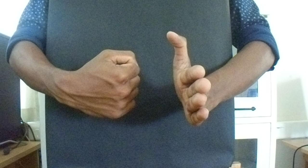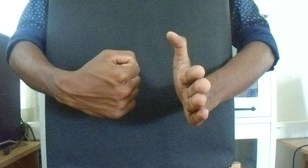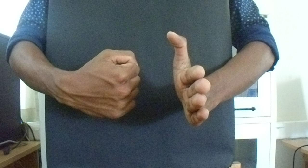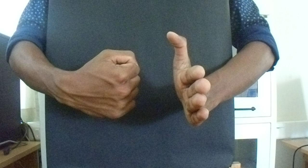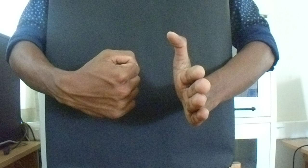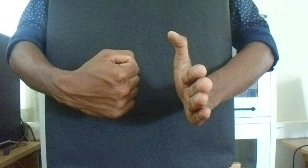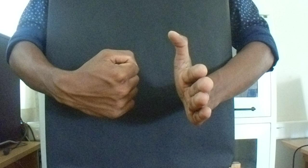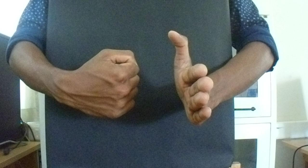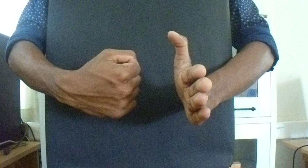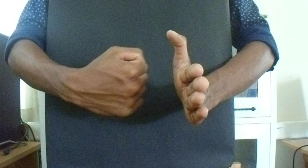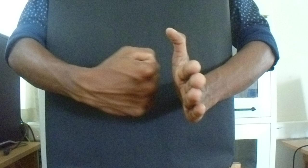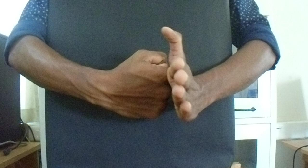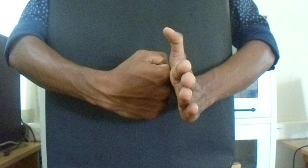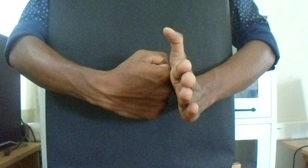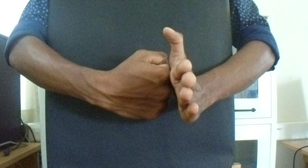accident